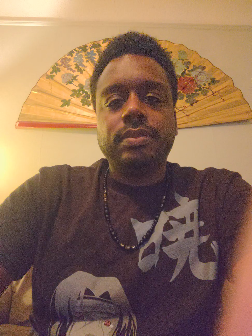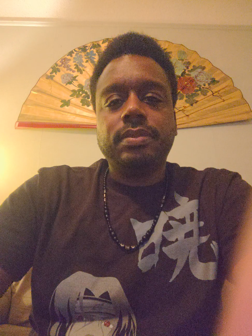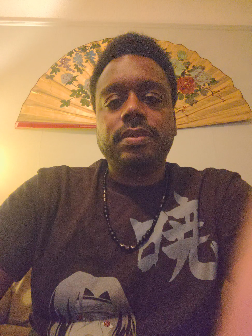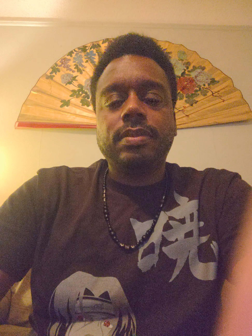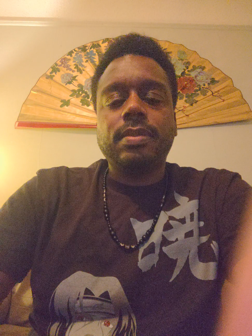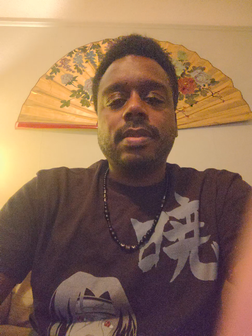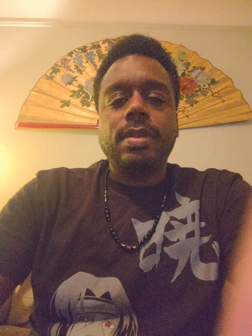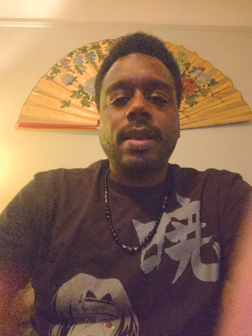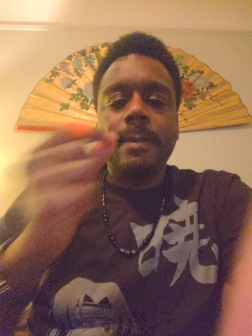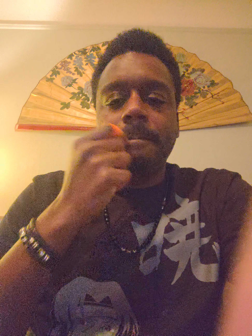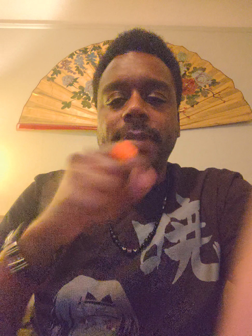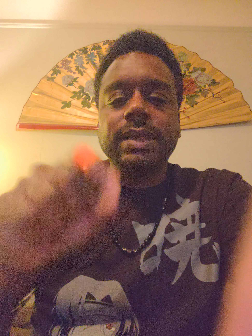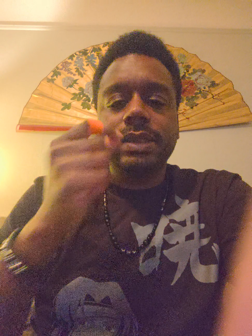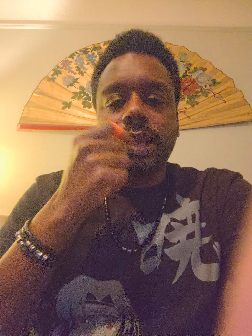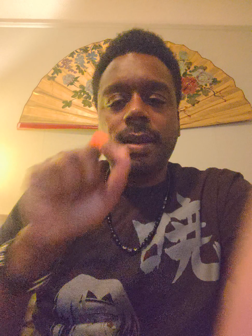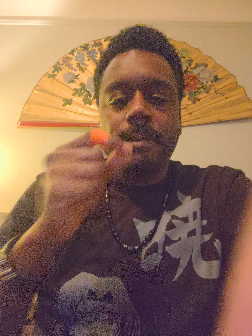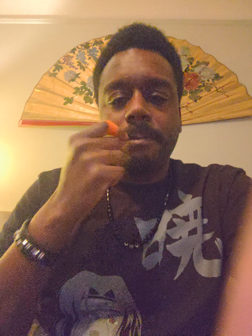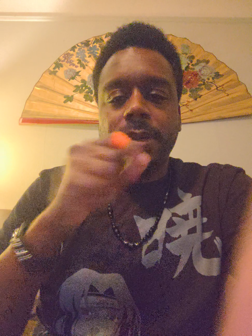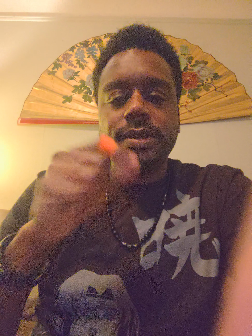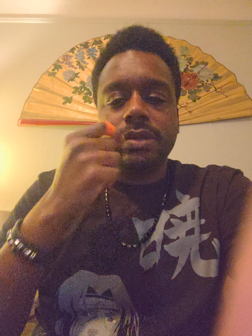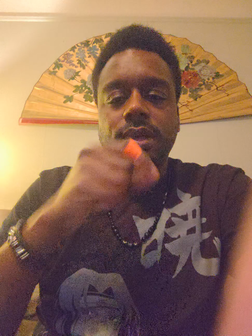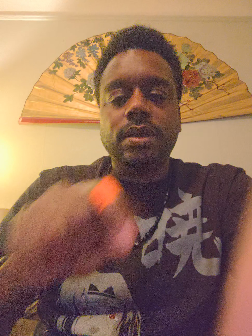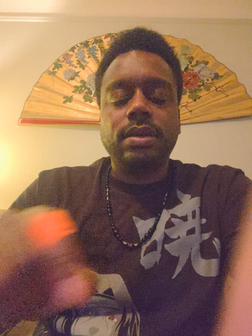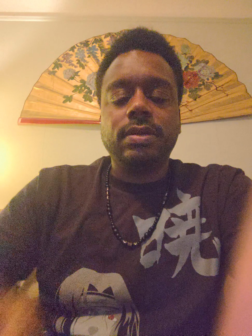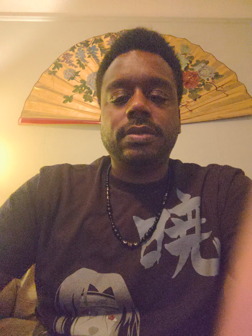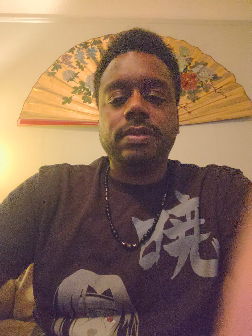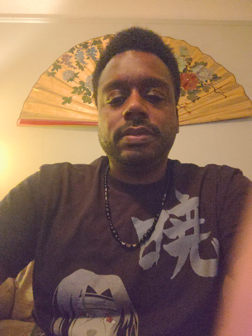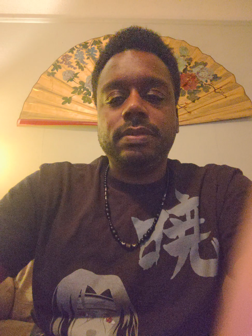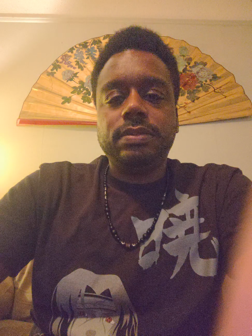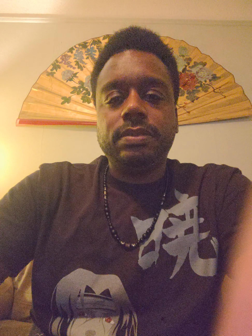pencil